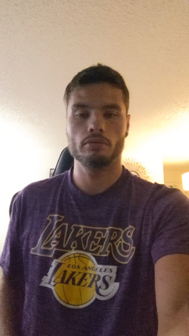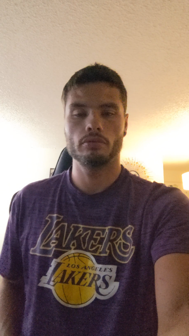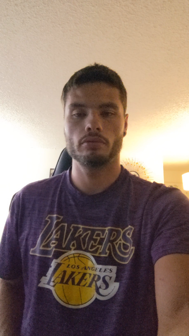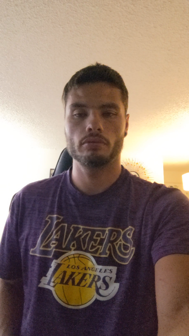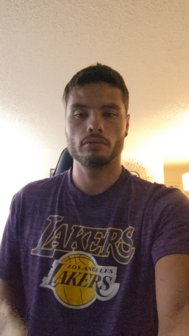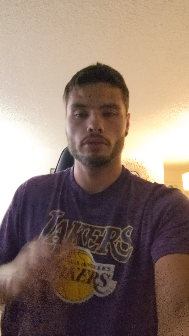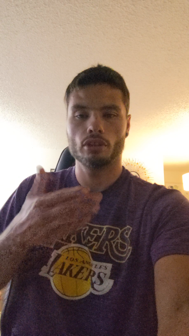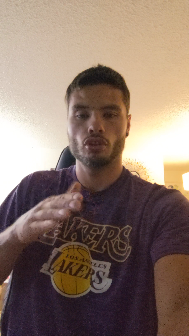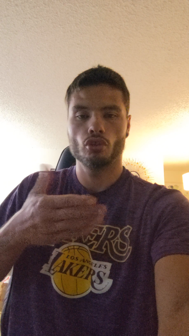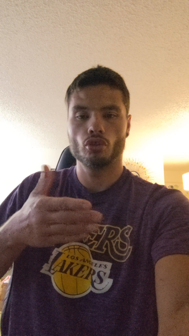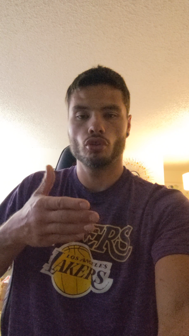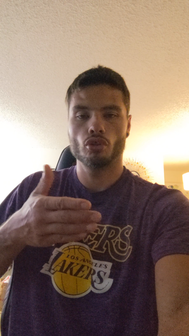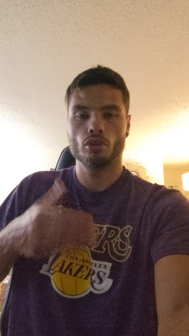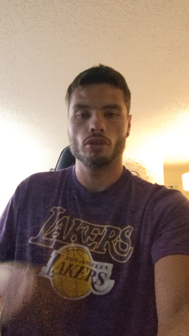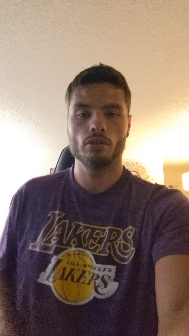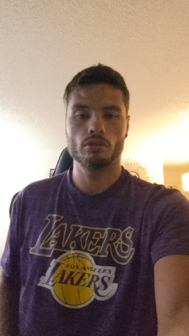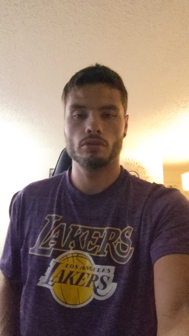cook